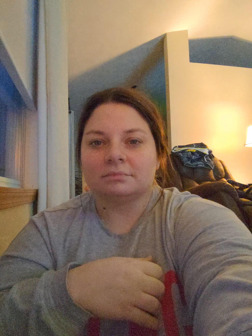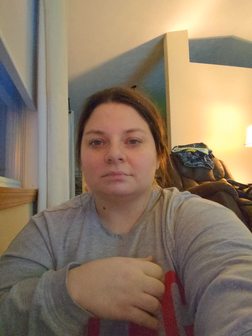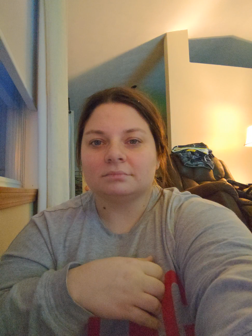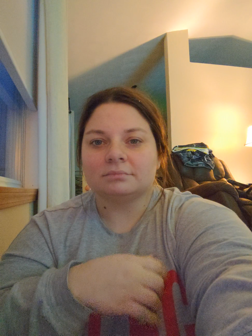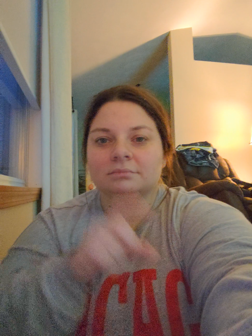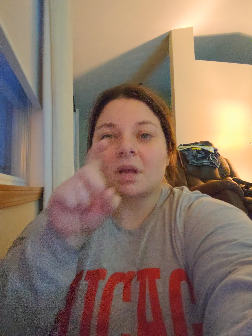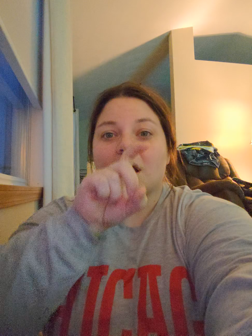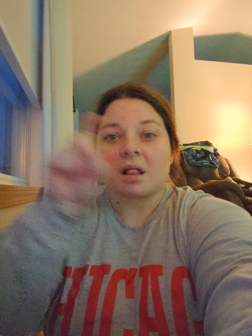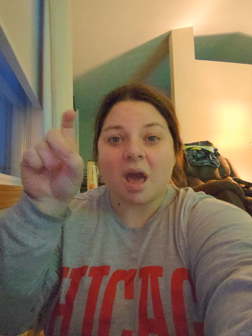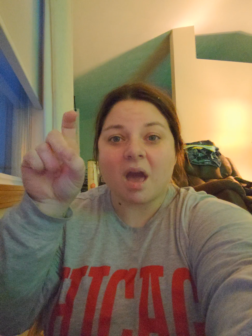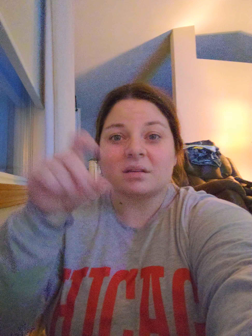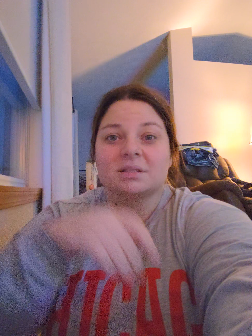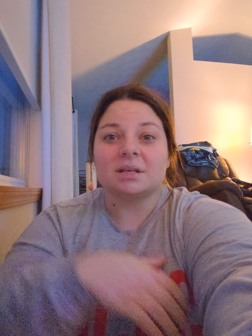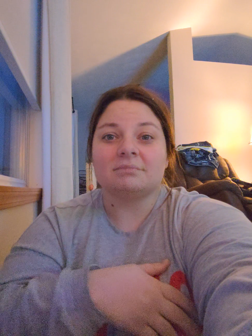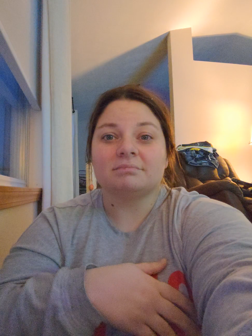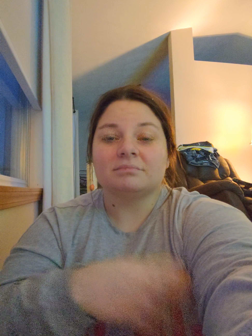closet